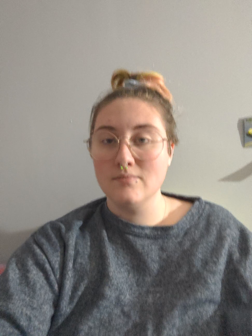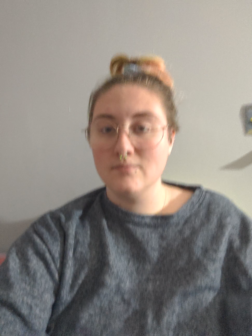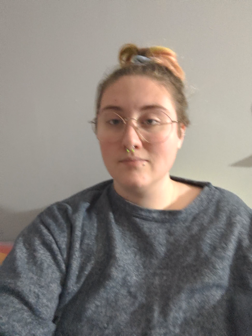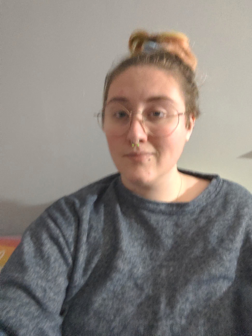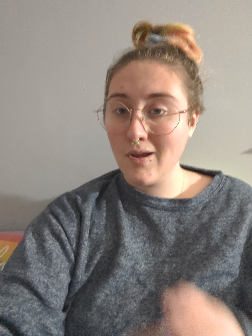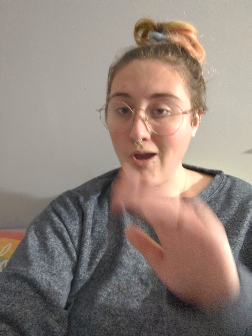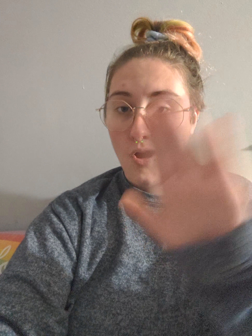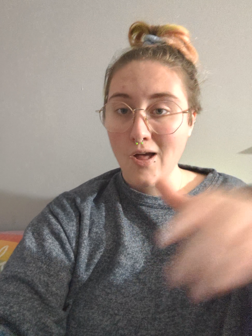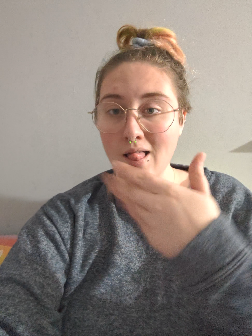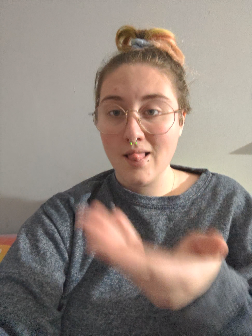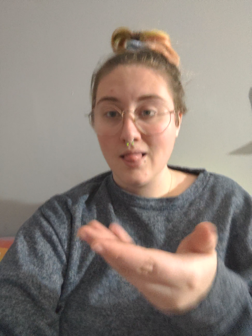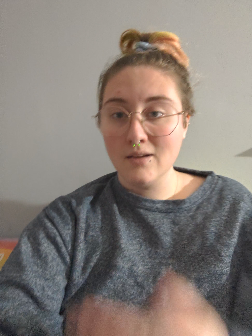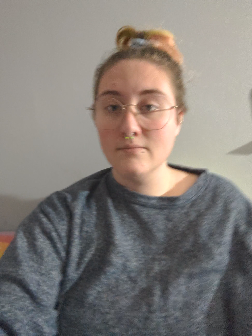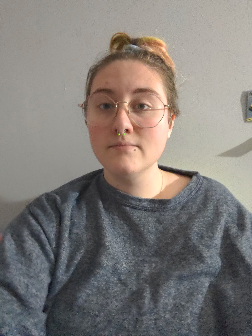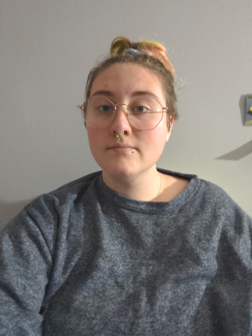all